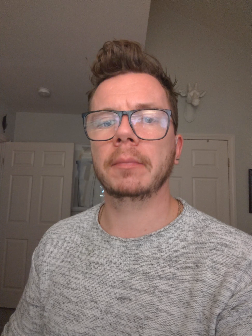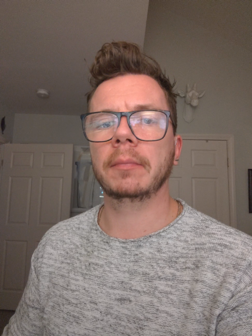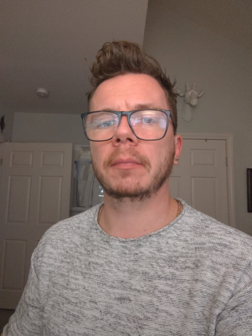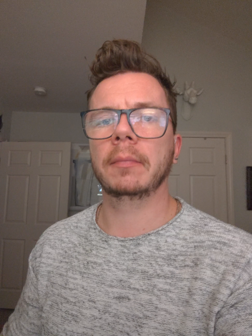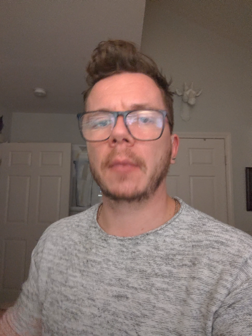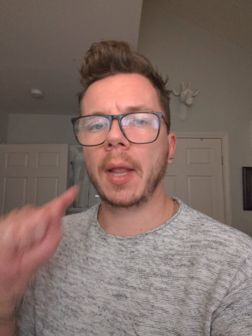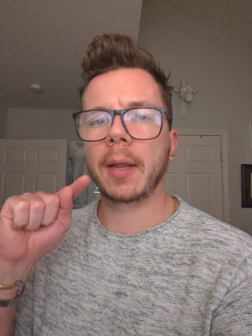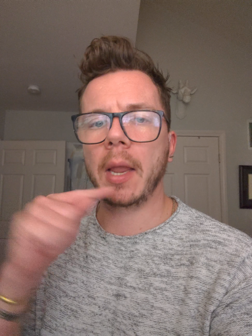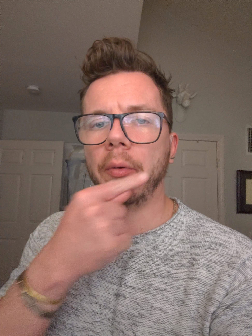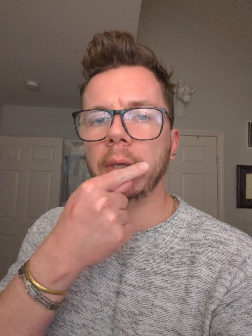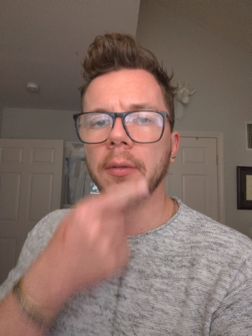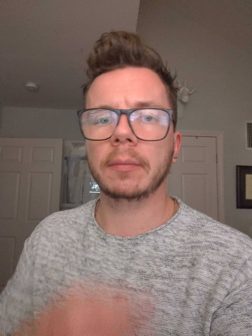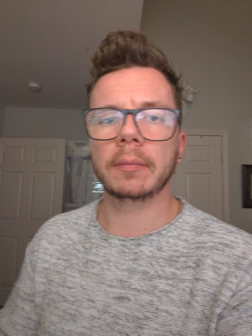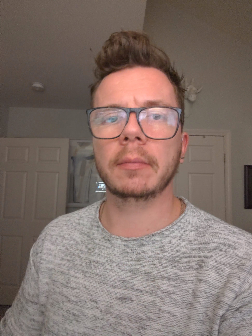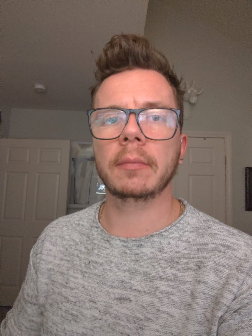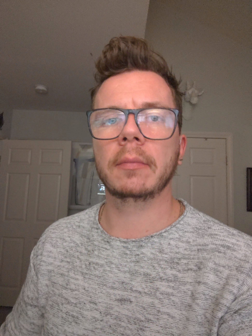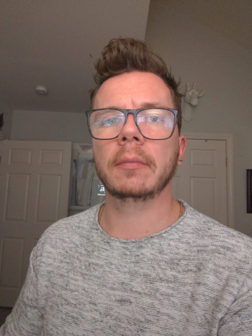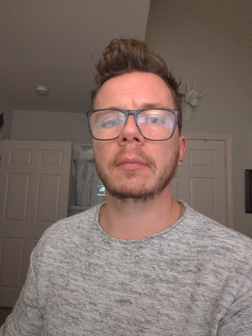carrot